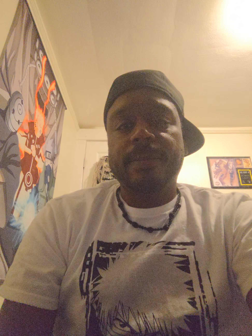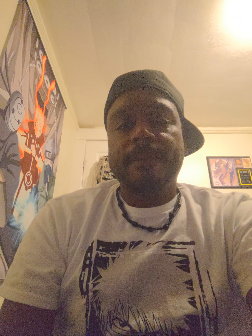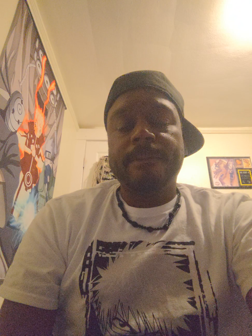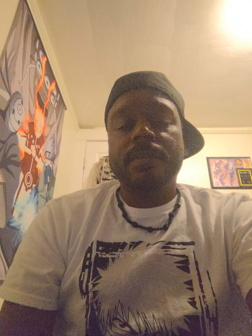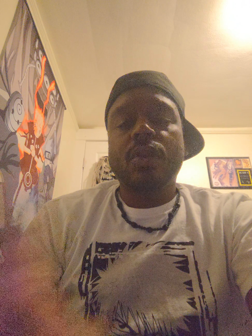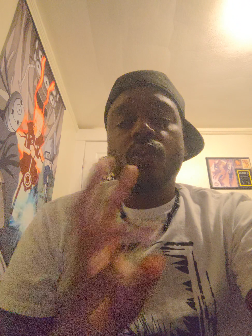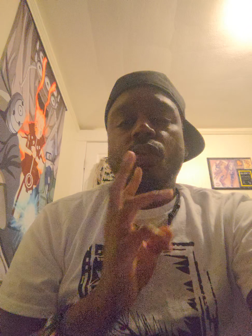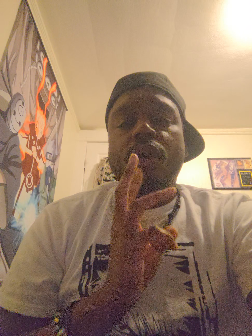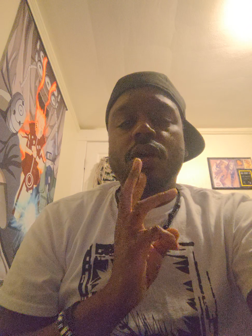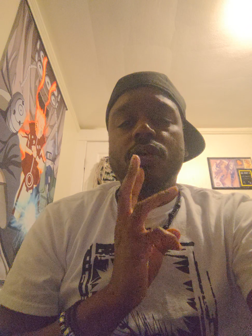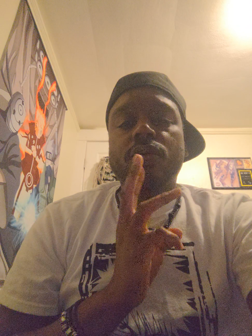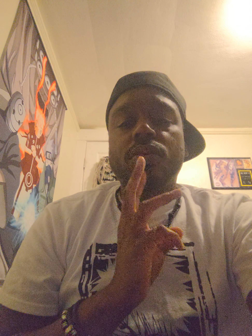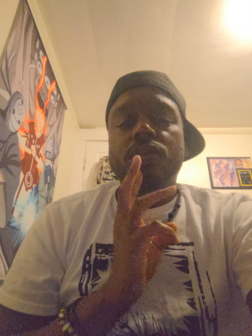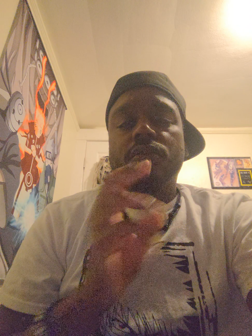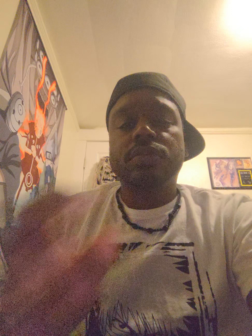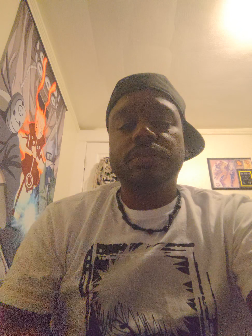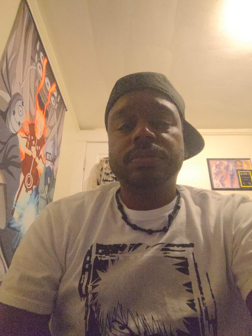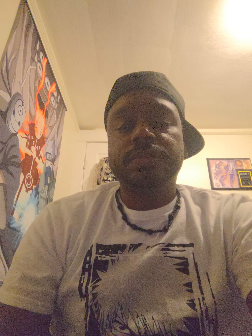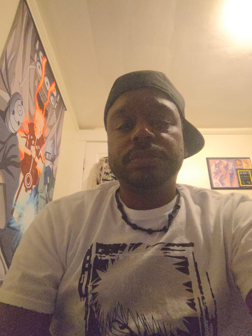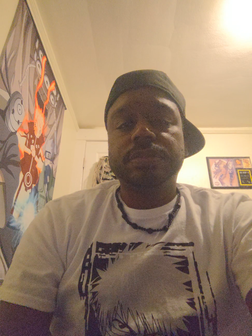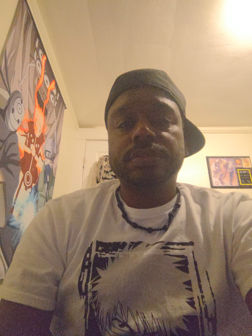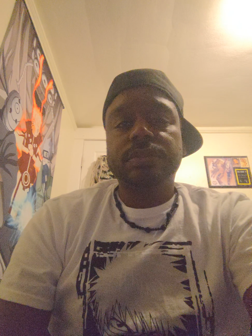water